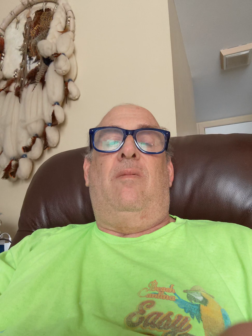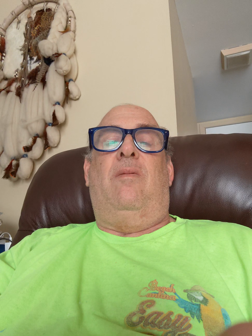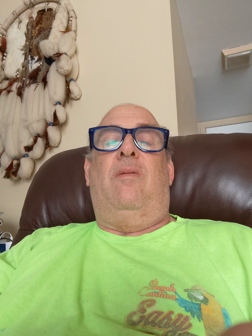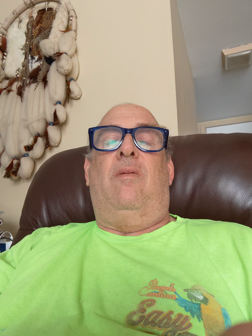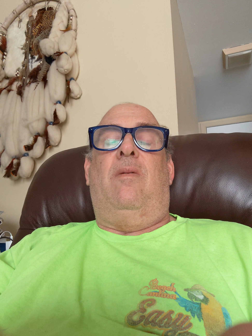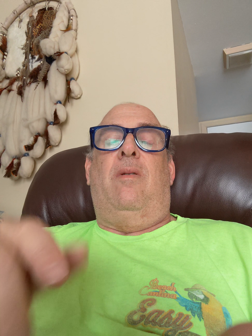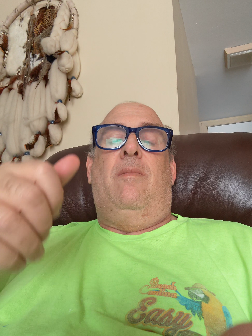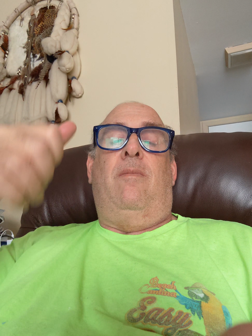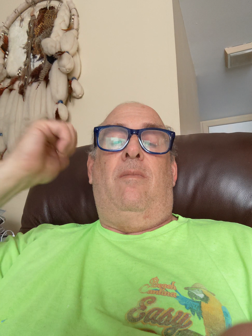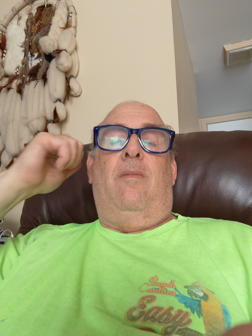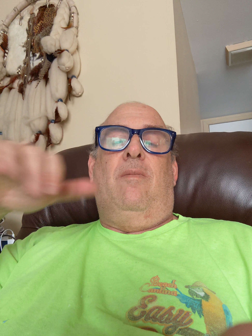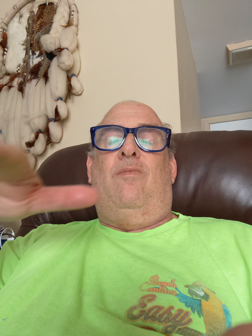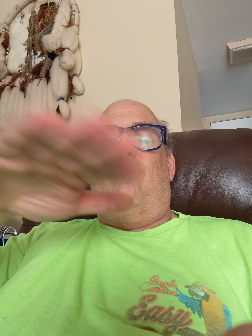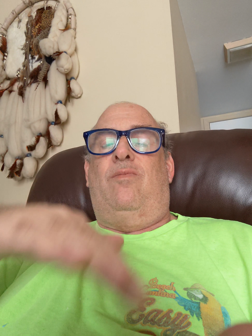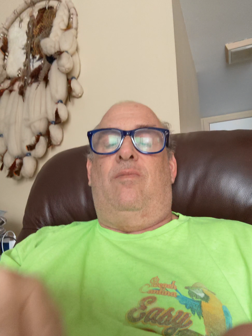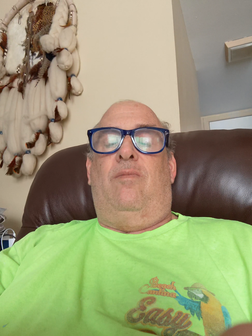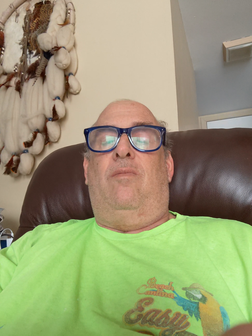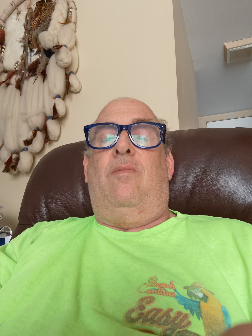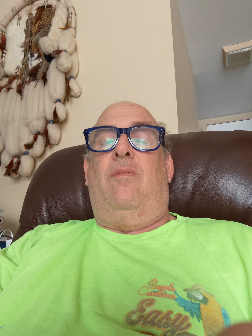backyard